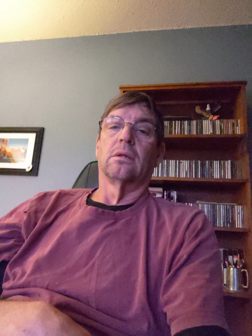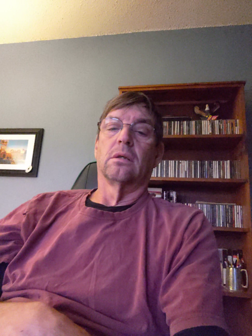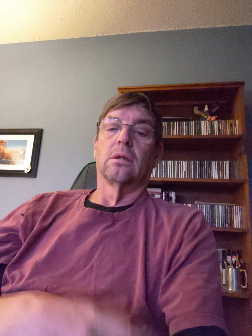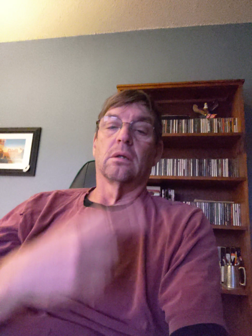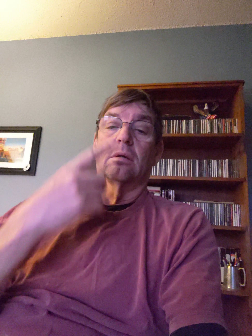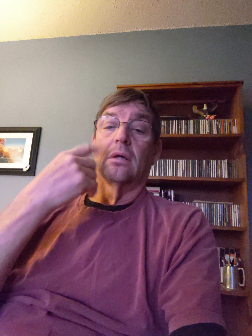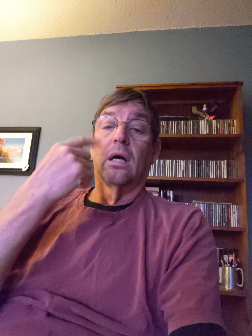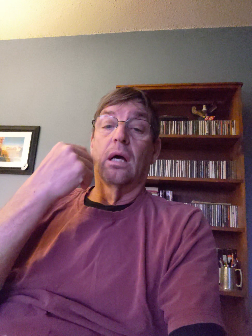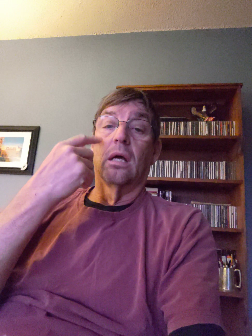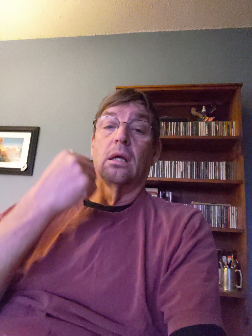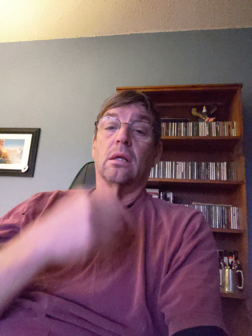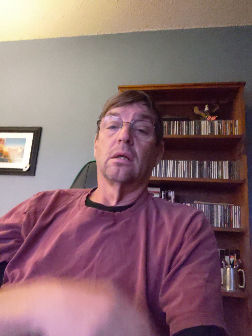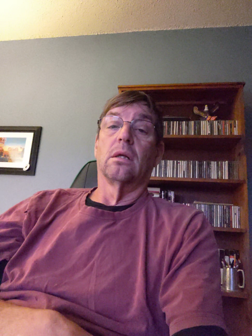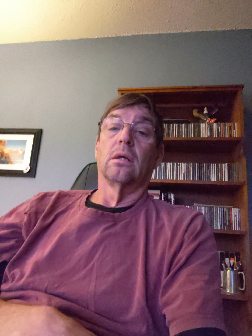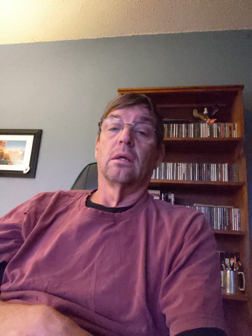cry